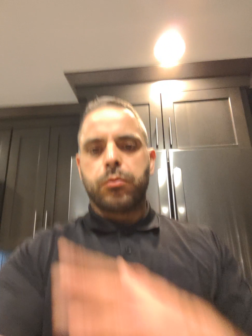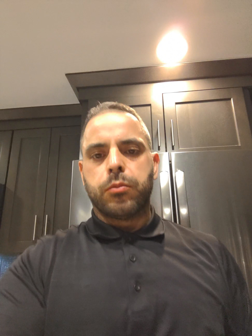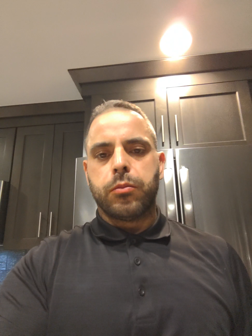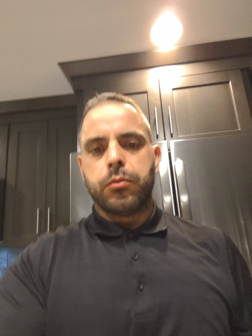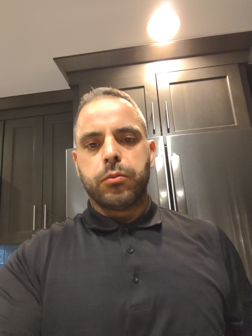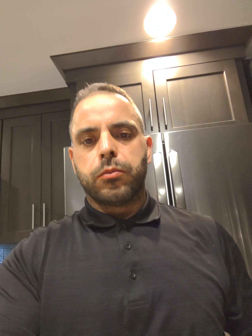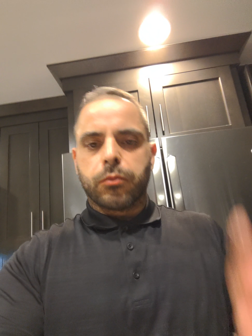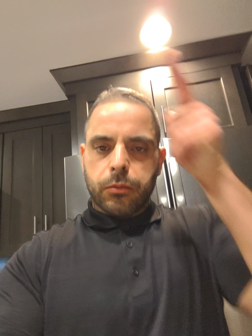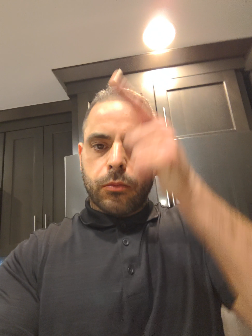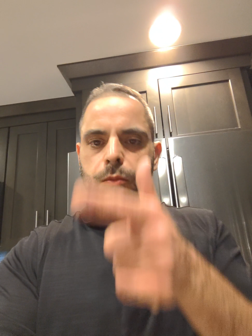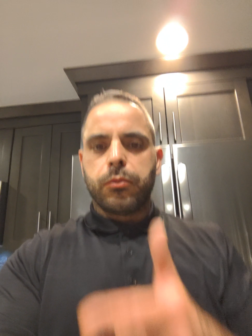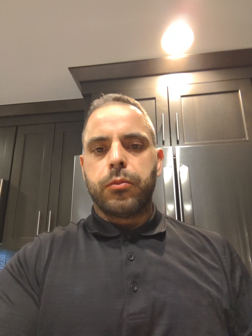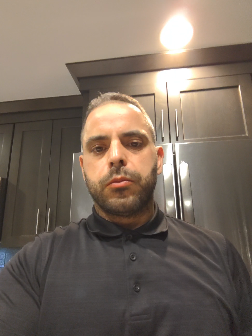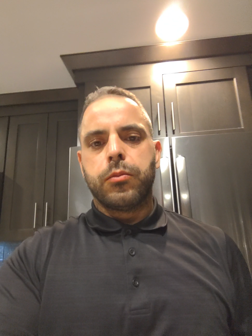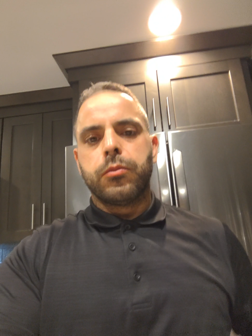brother